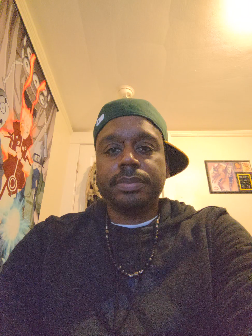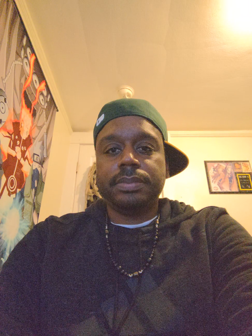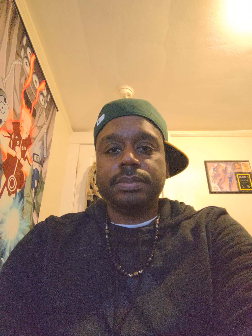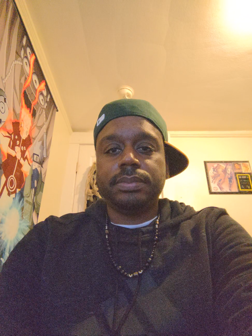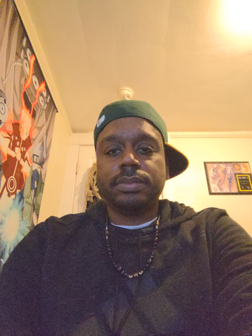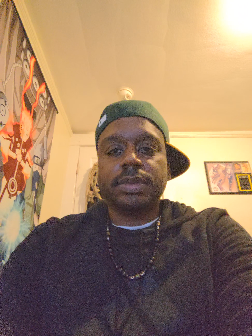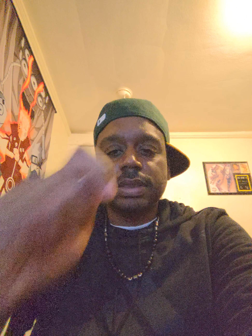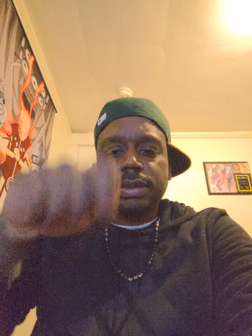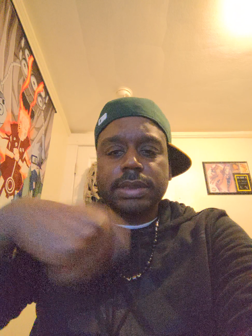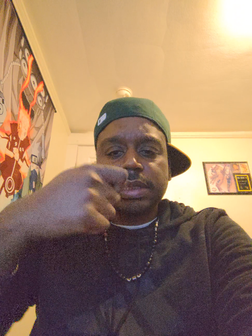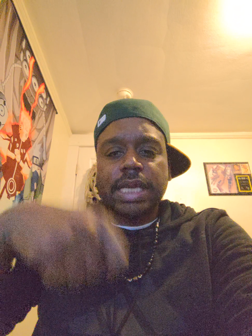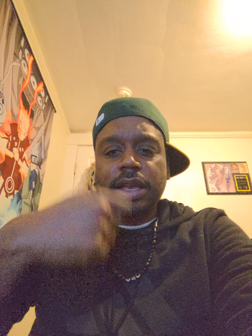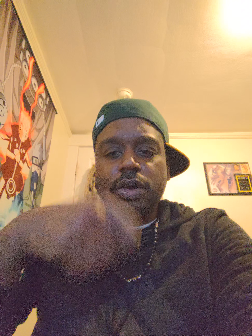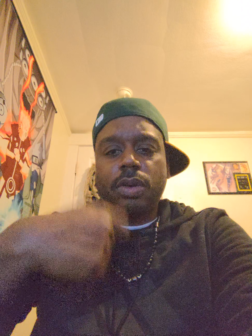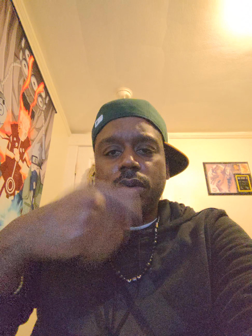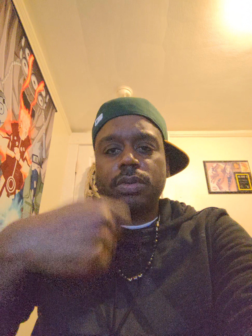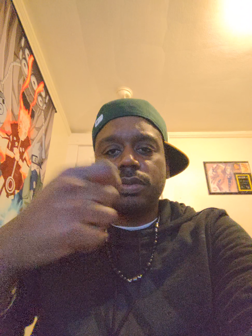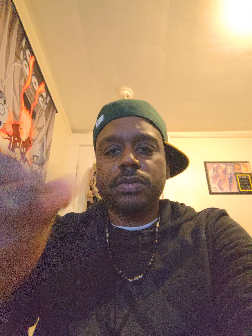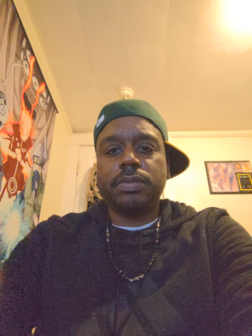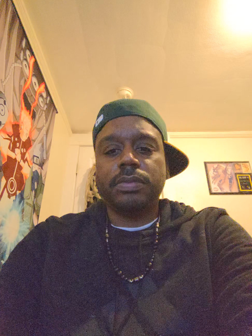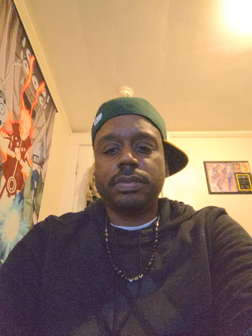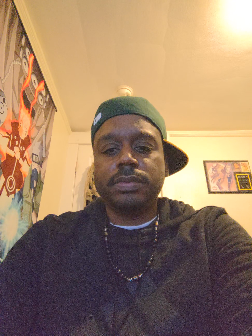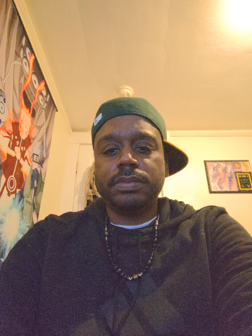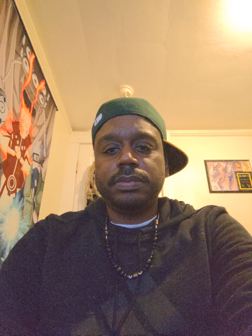cereal